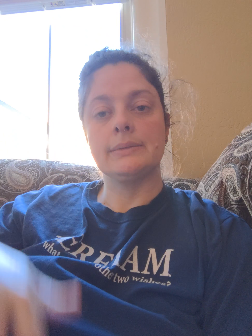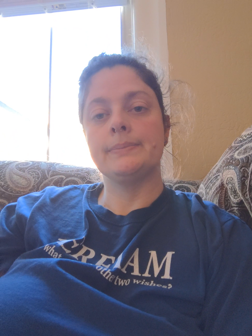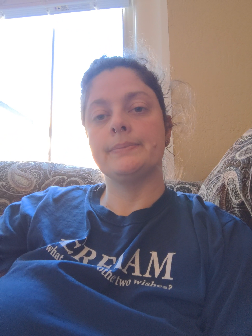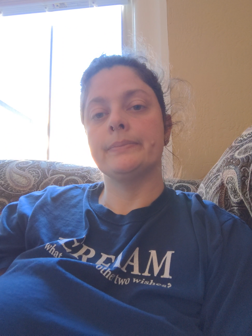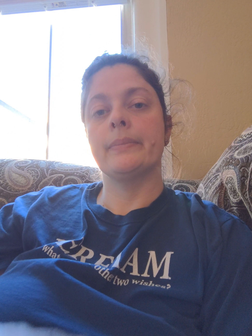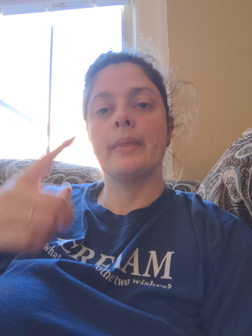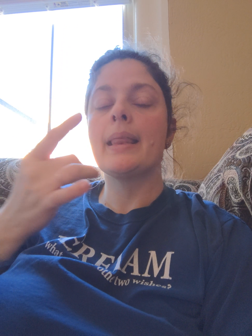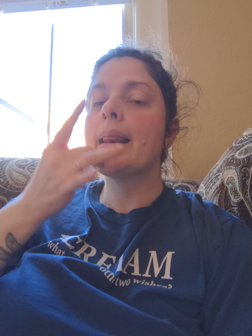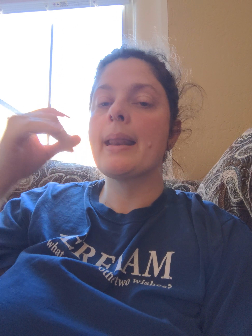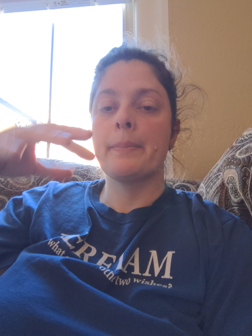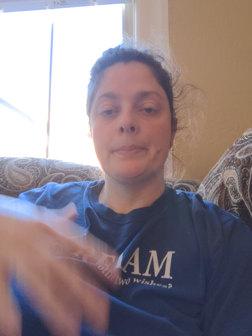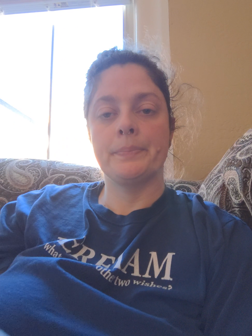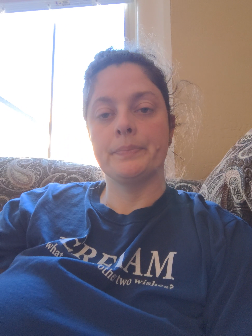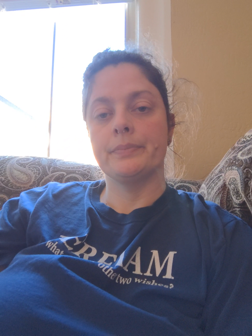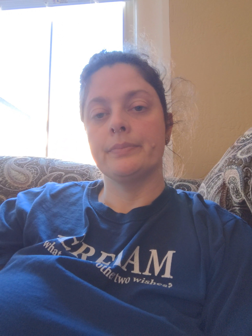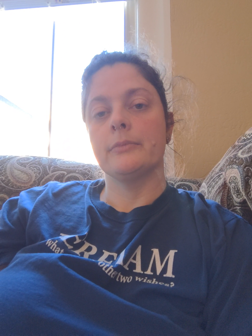lamp